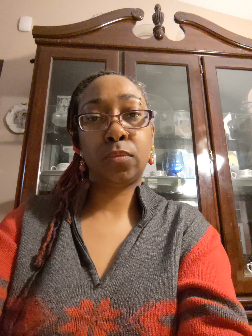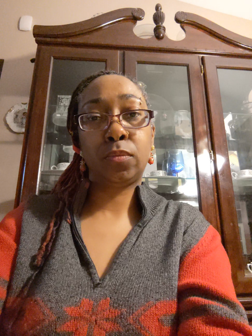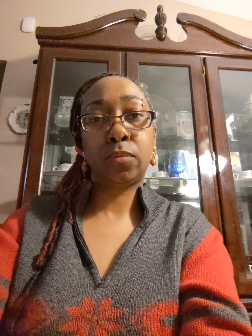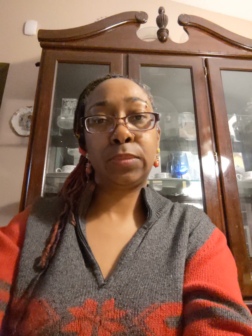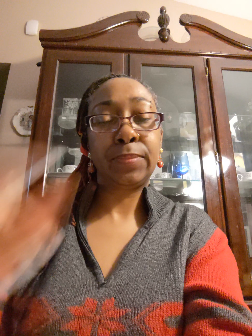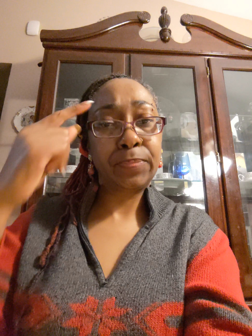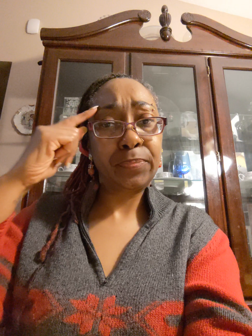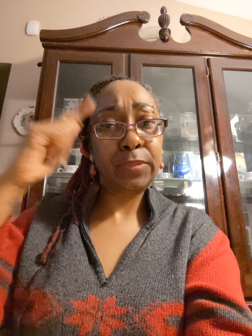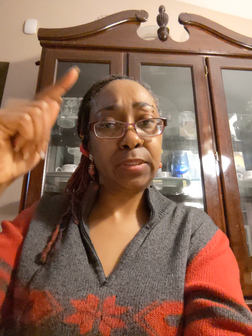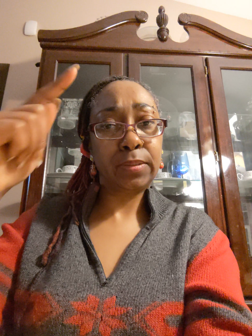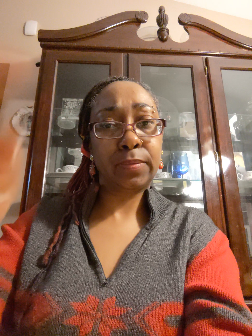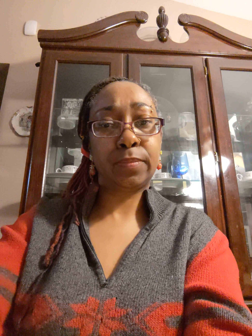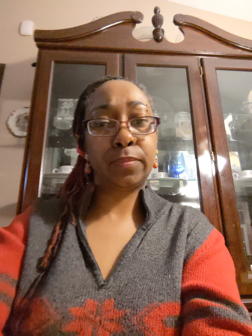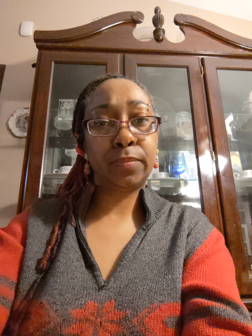penny